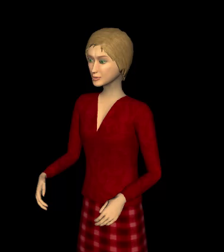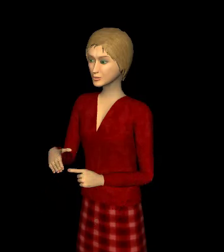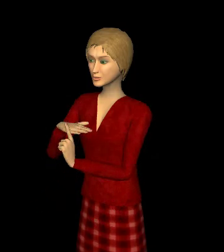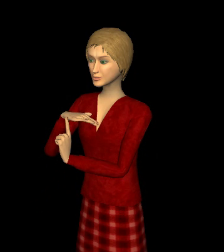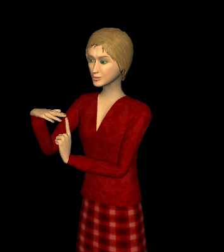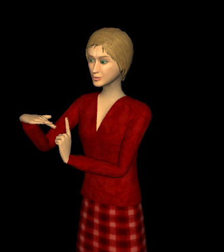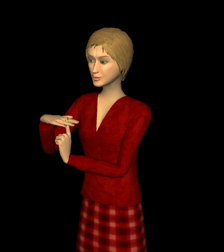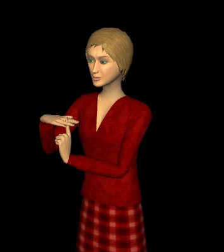مجتمع